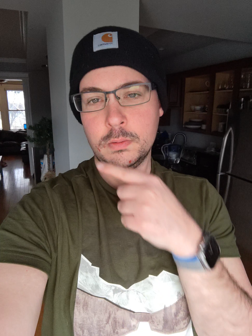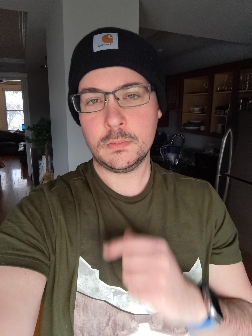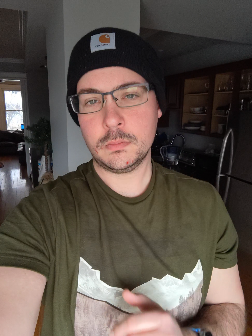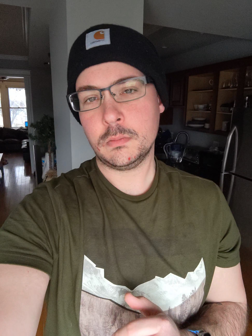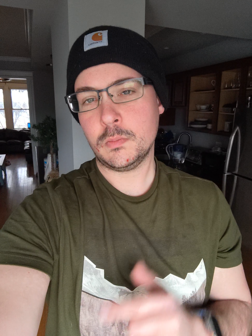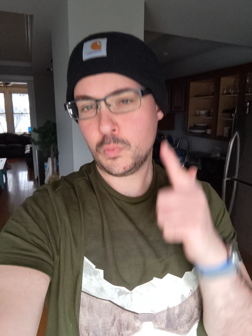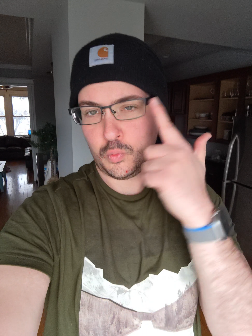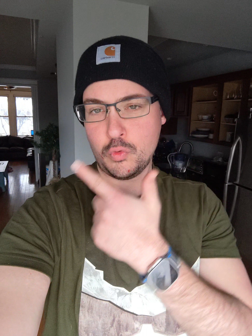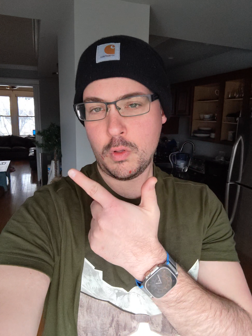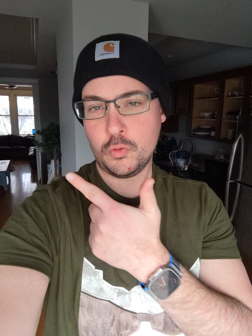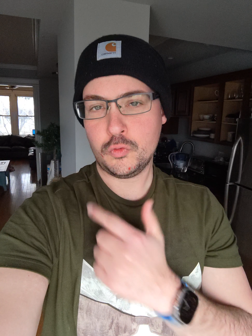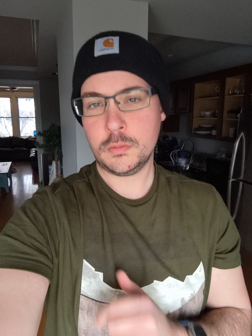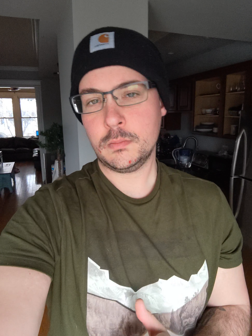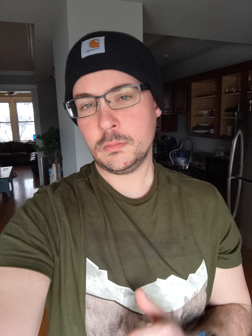brother